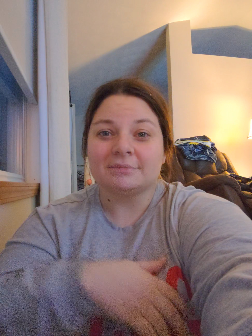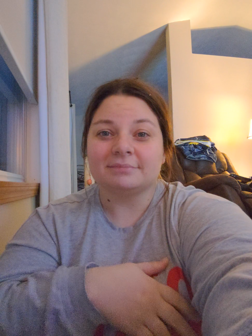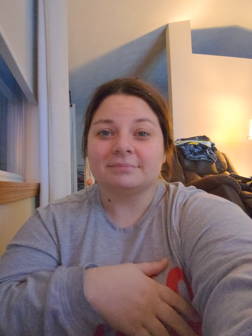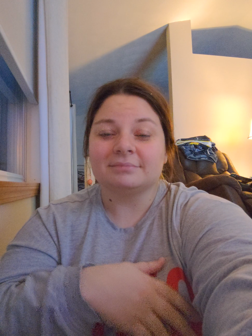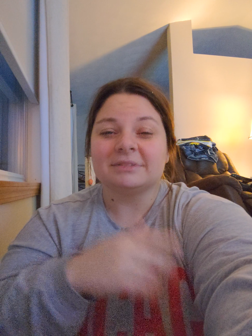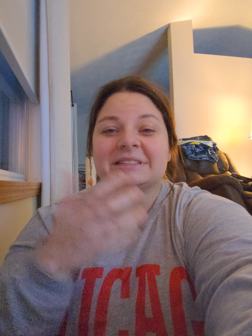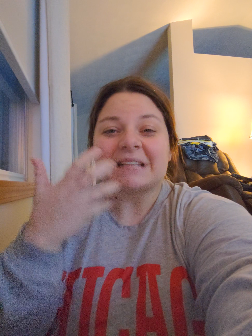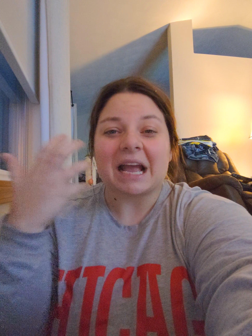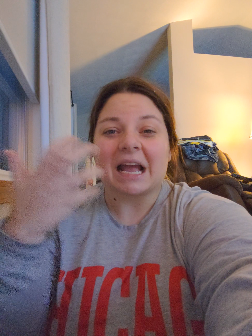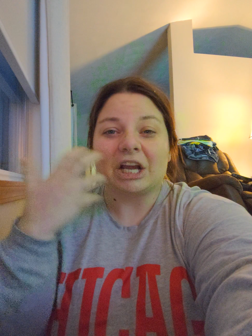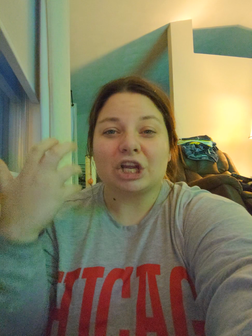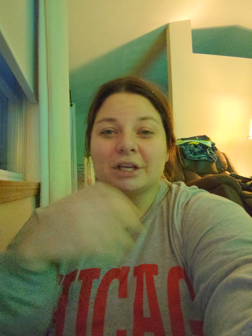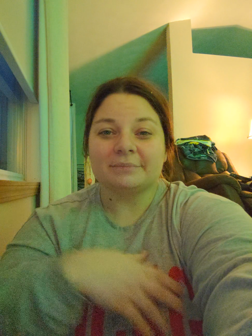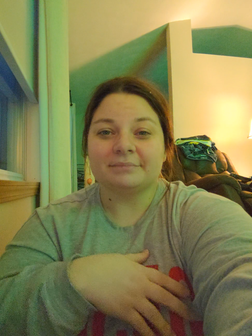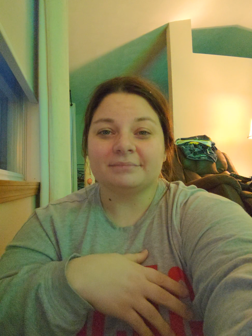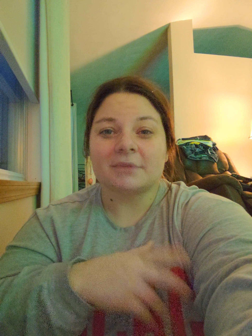tiger